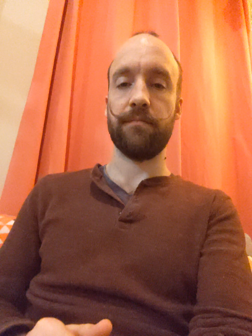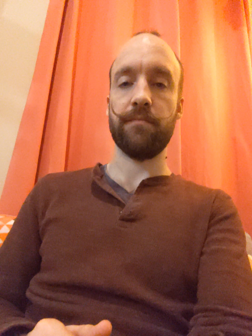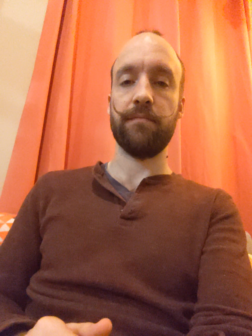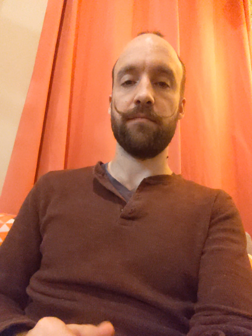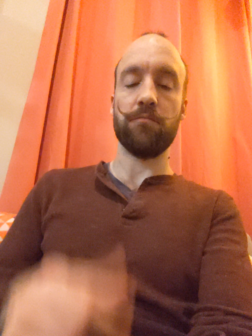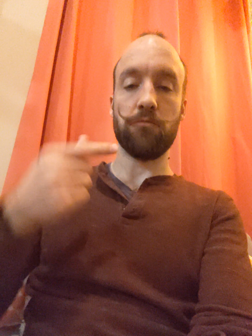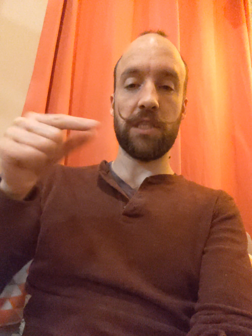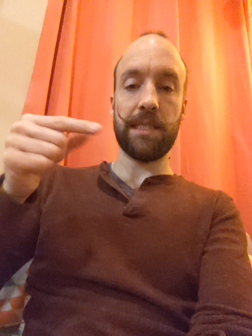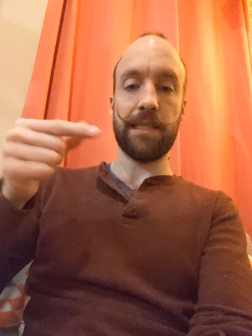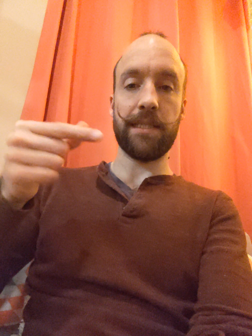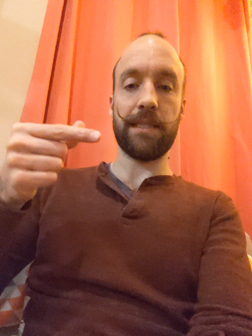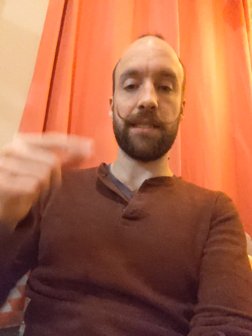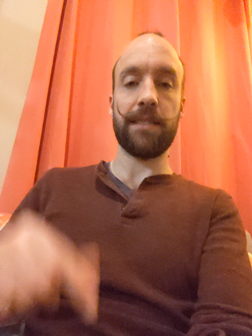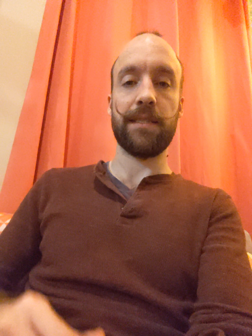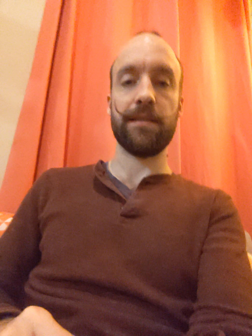green